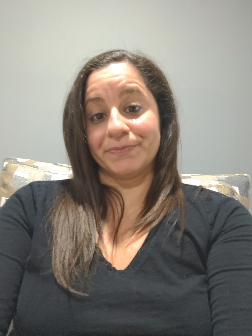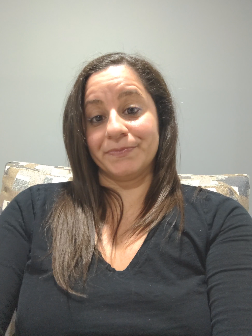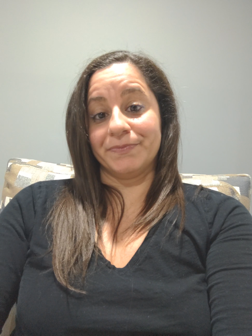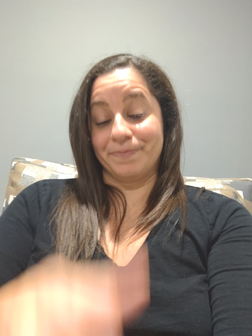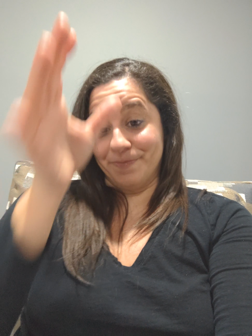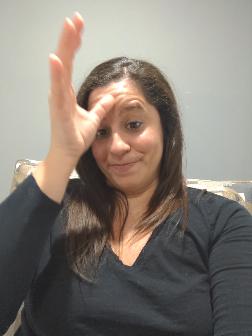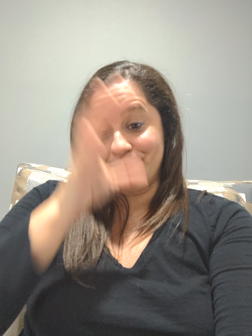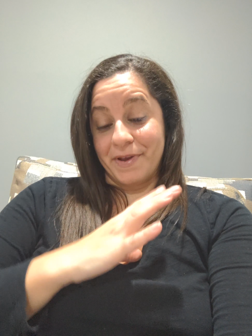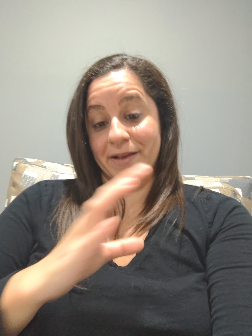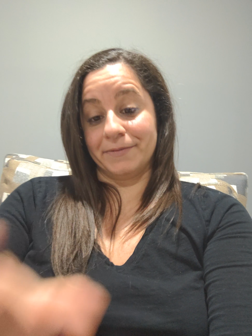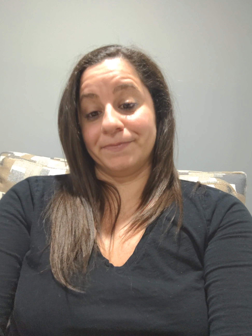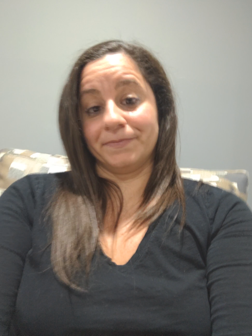man